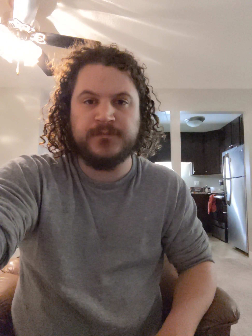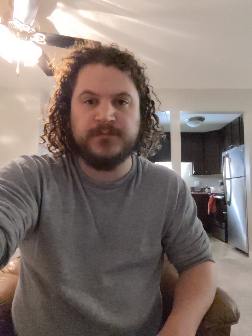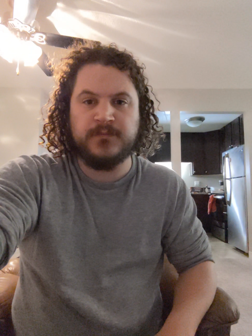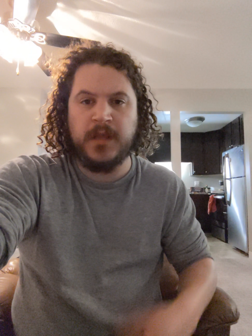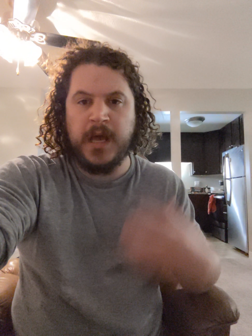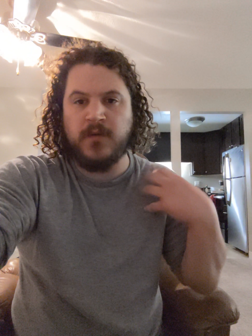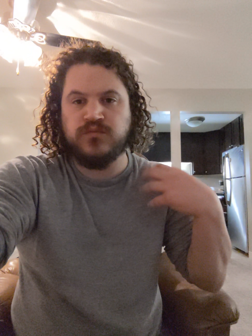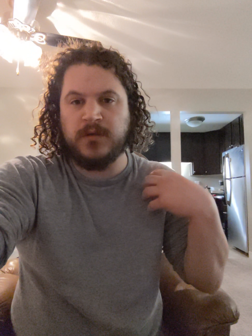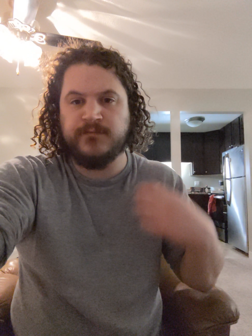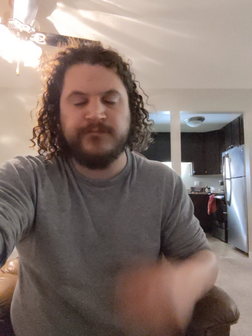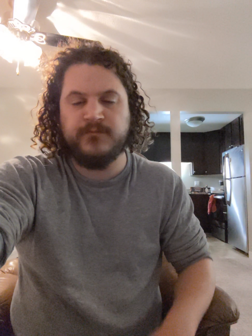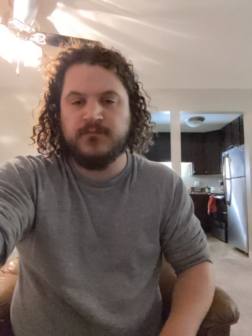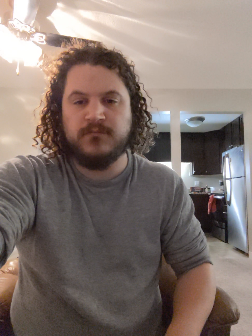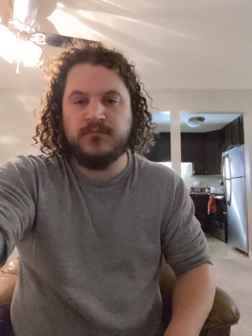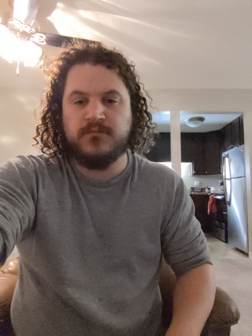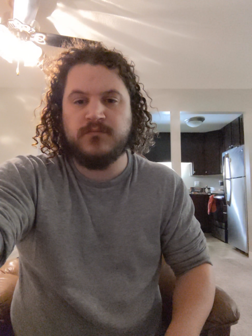outside